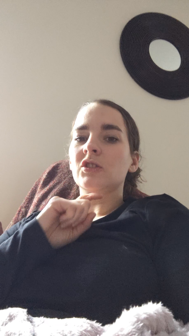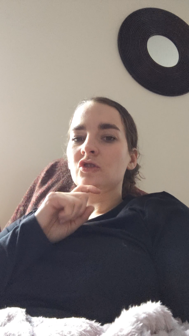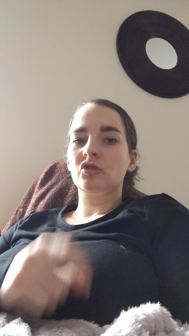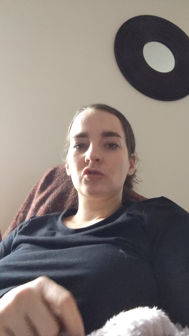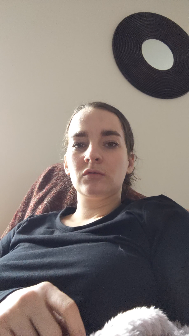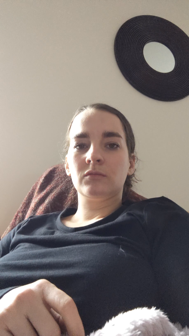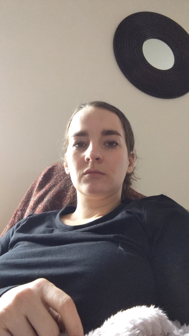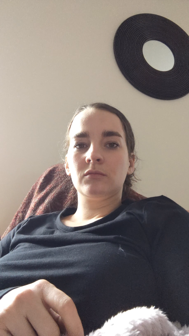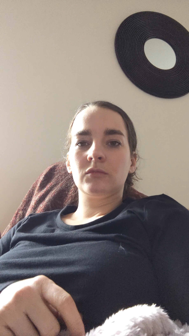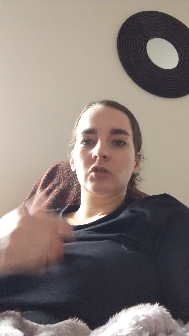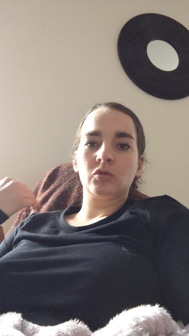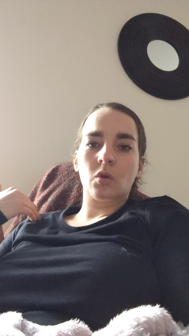shoulder